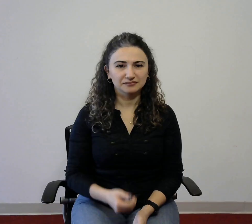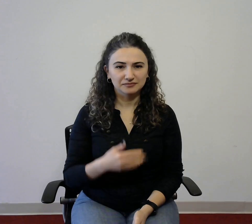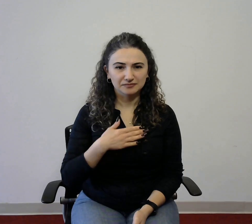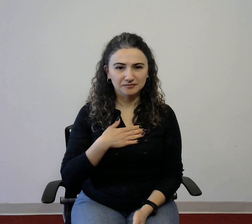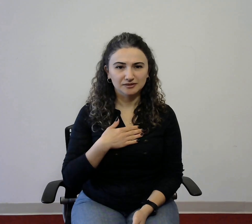mən